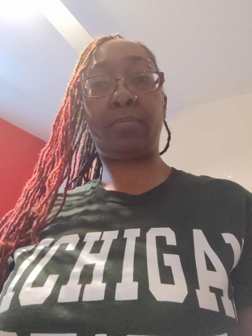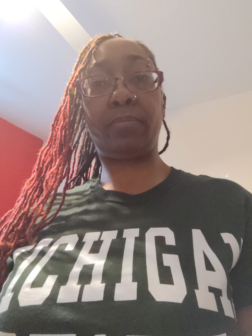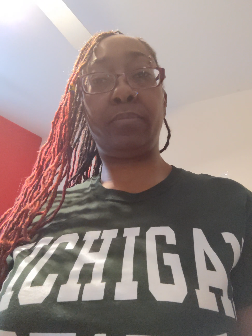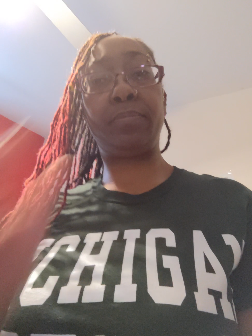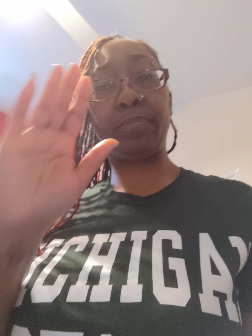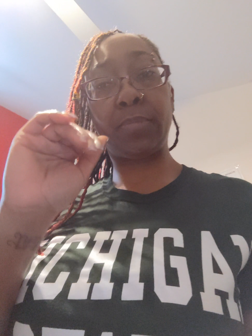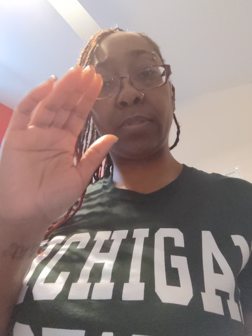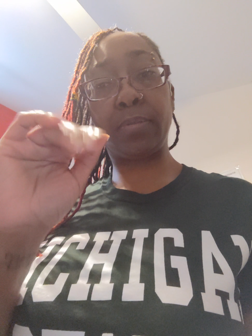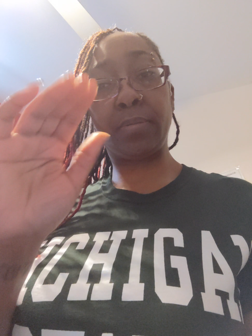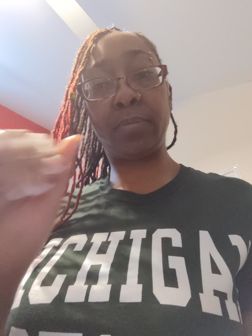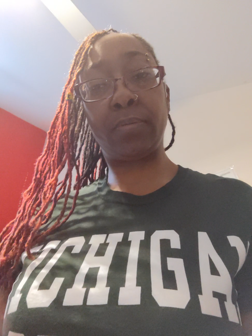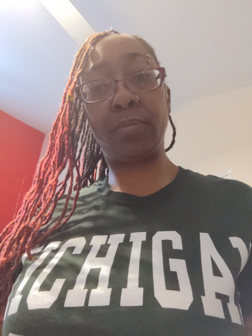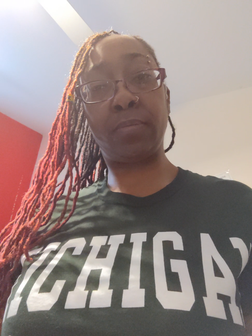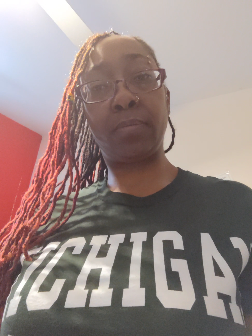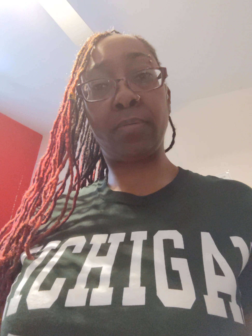bye